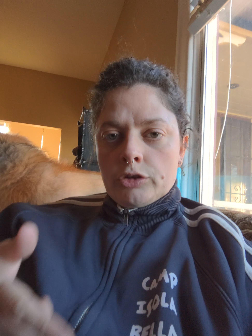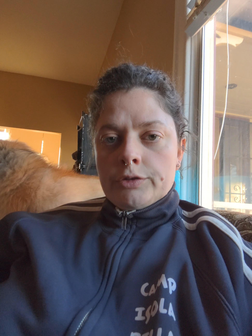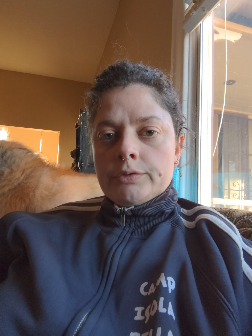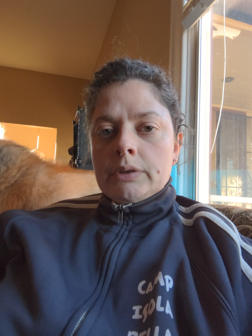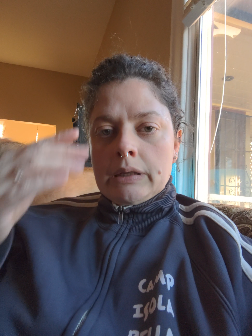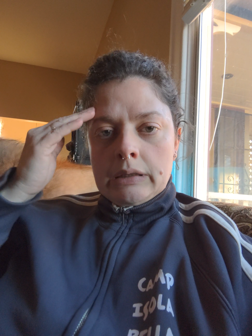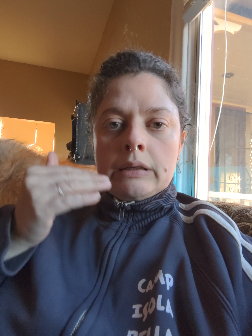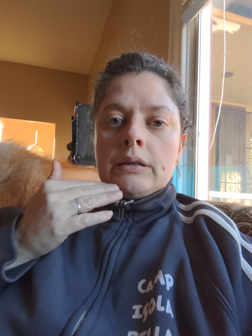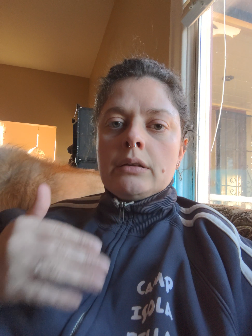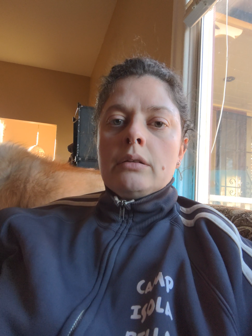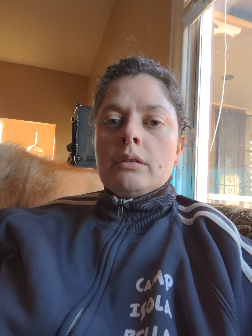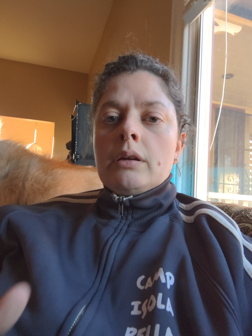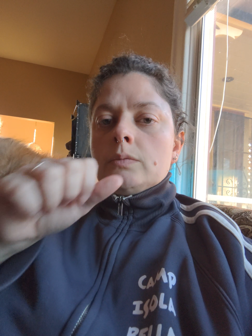head